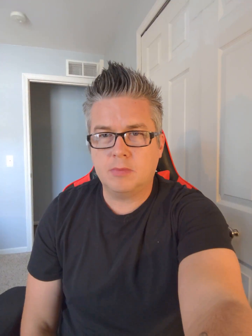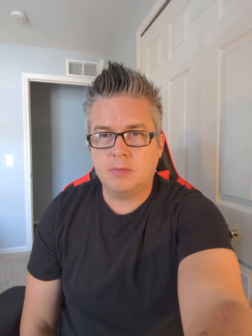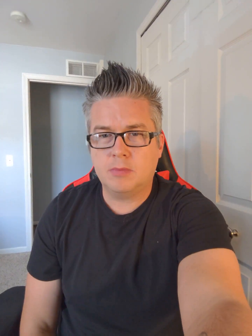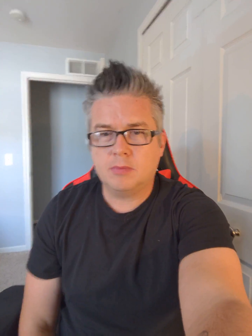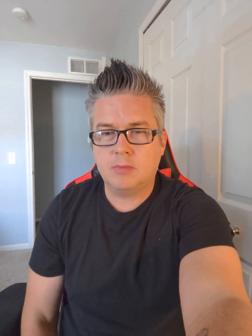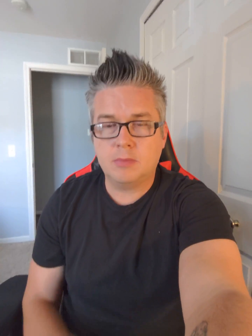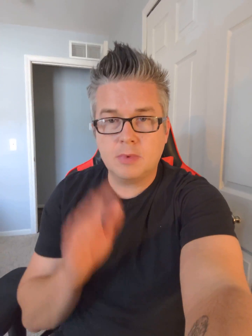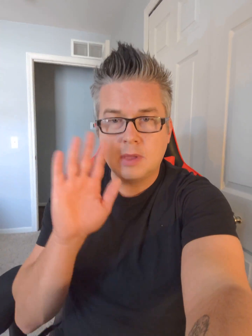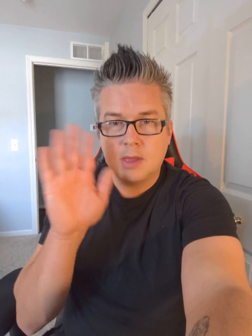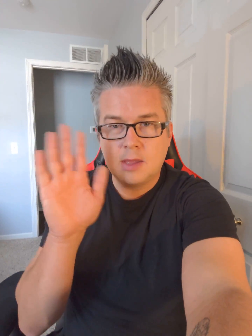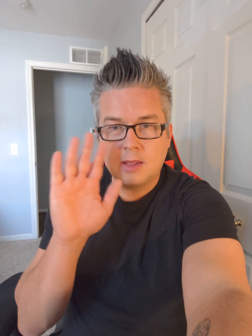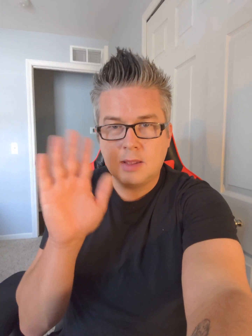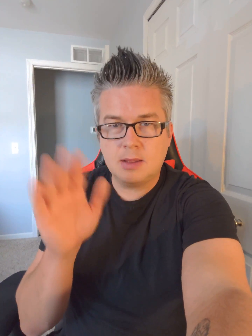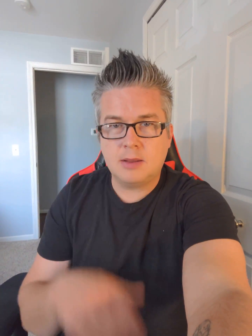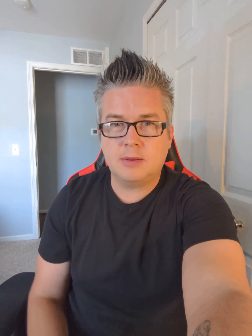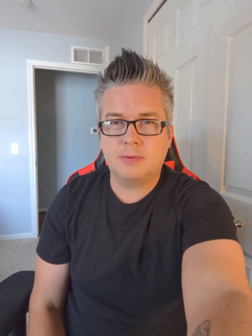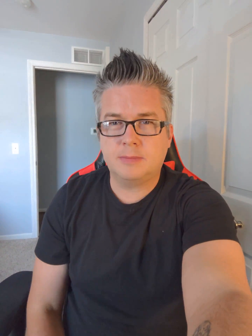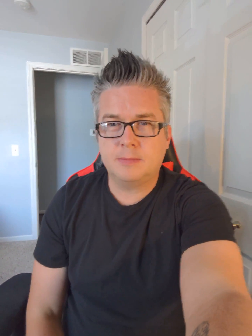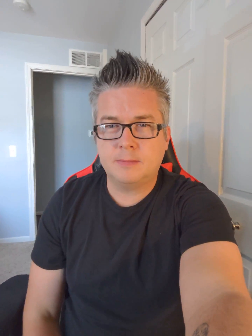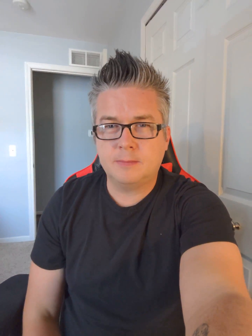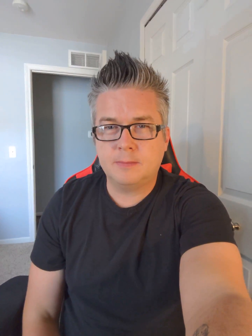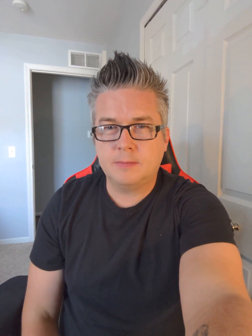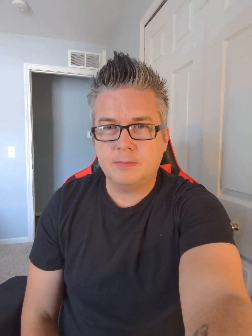hi